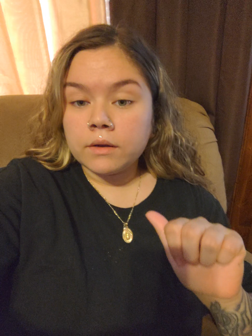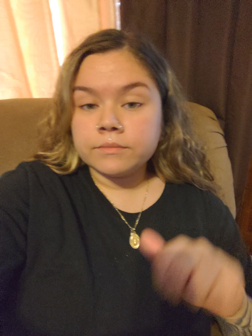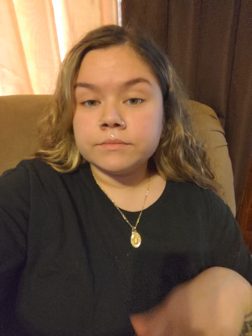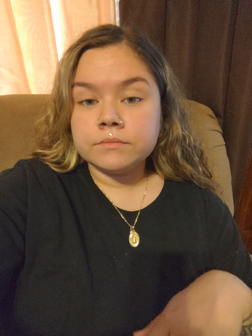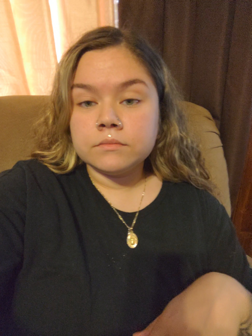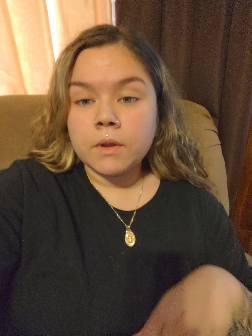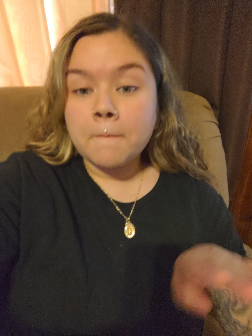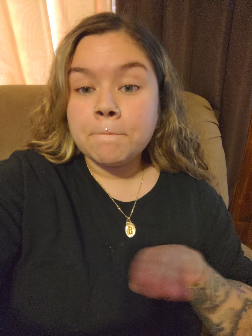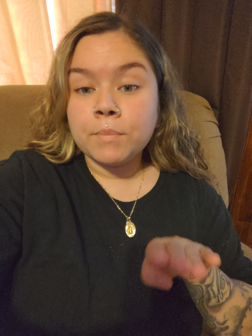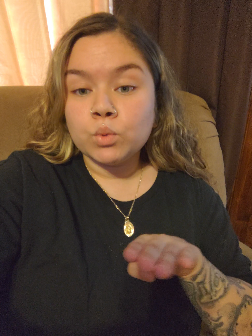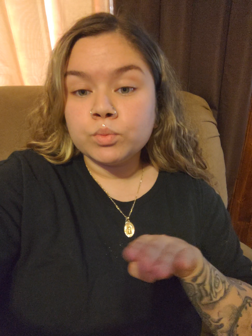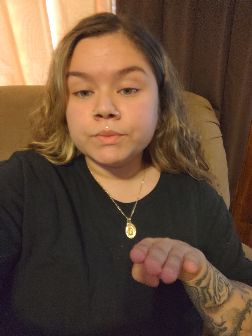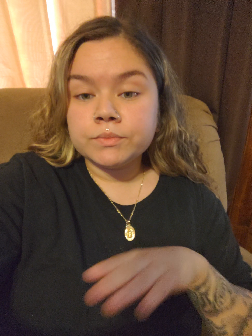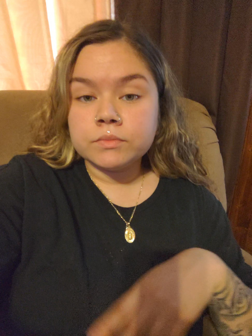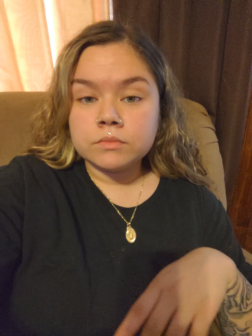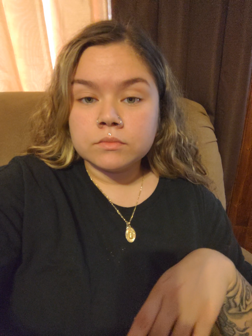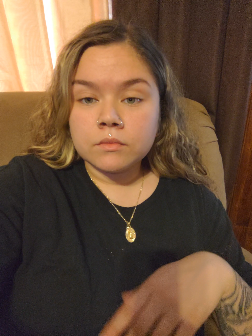boots